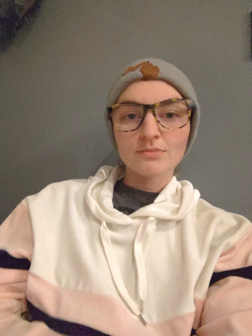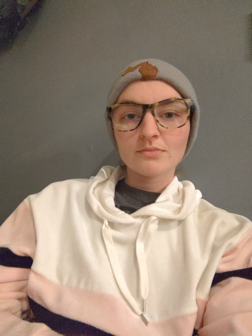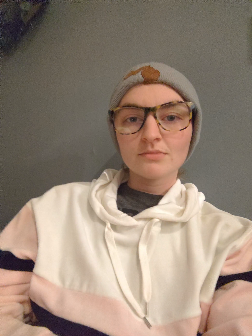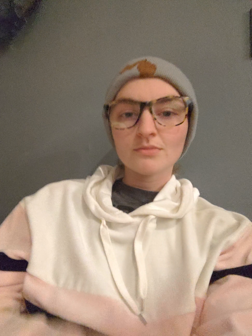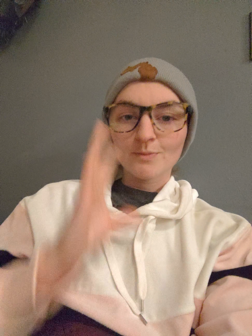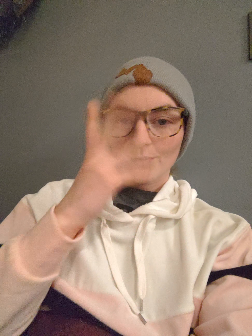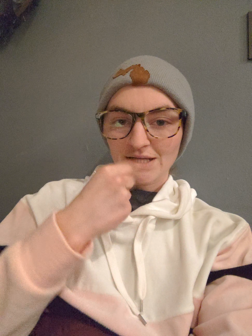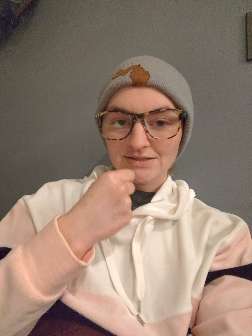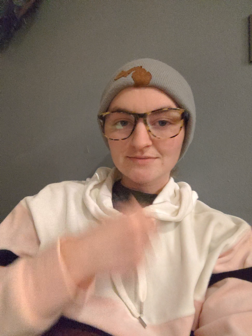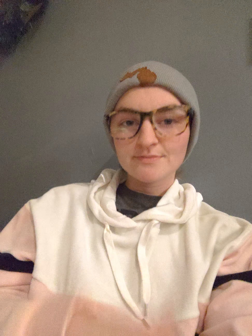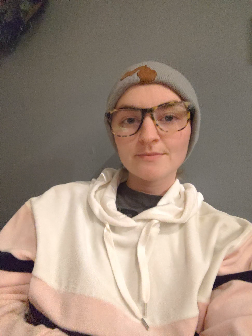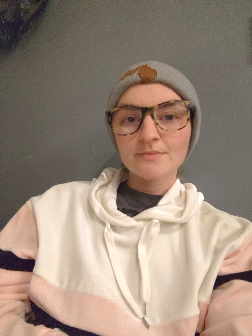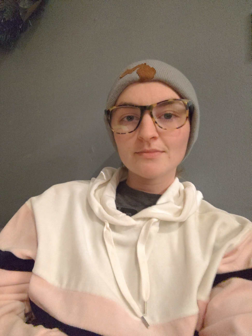pretty